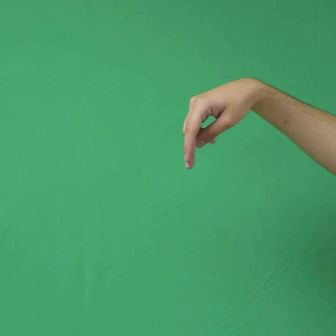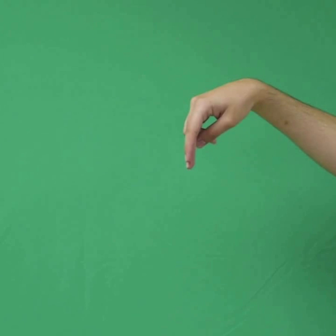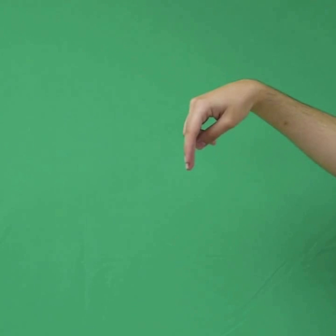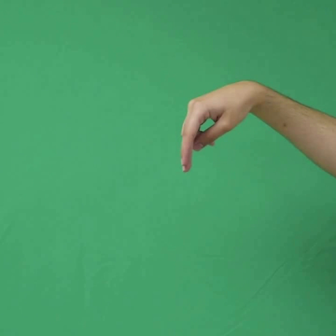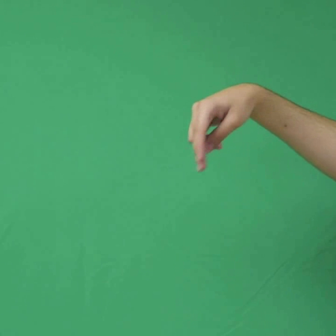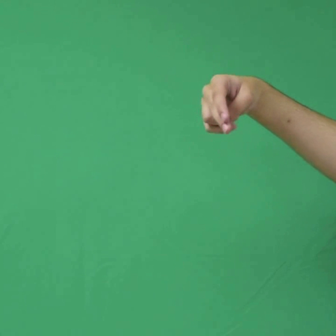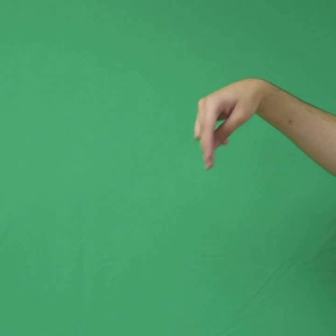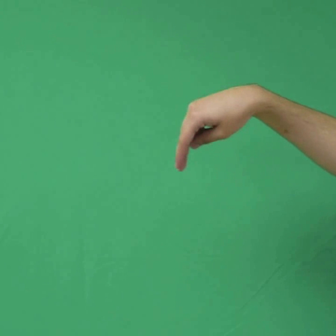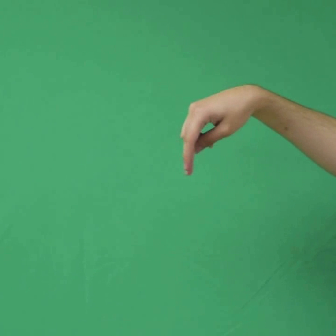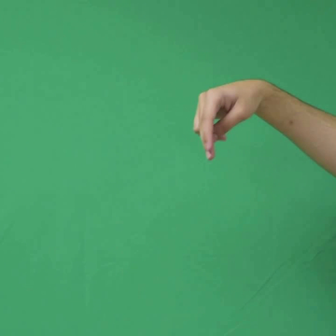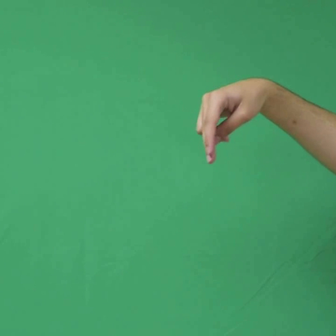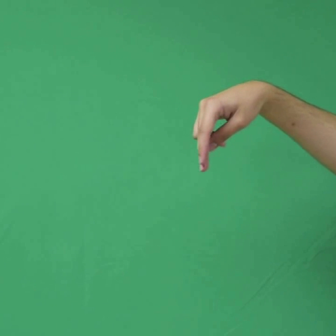Ñ